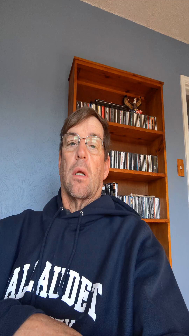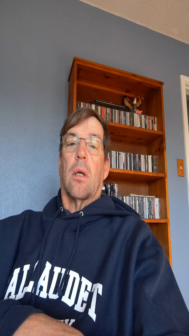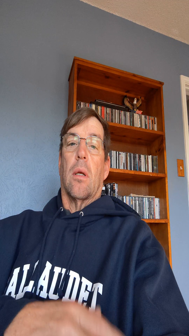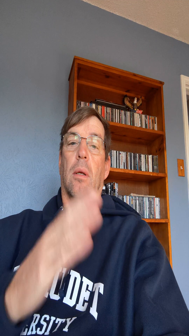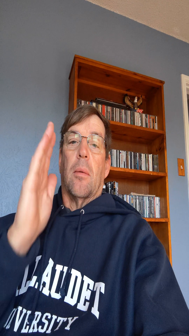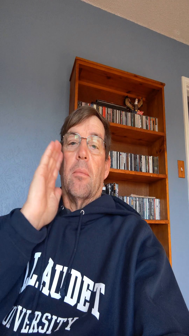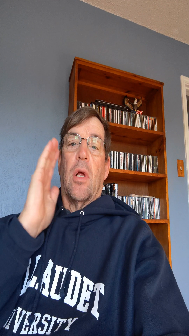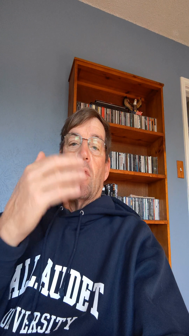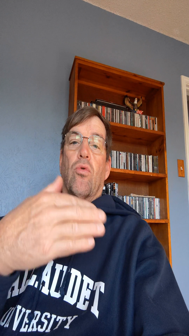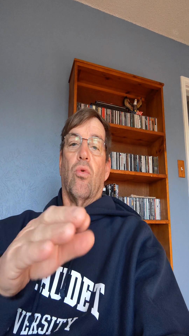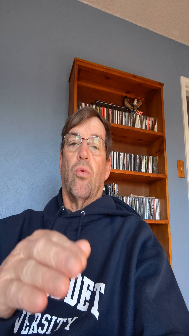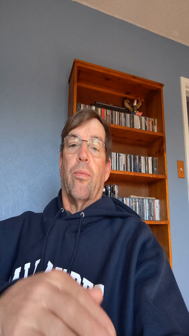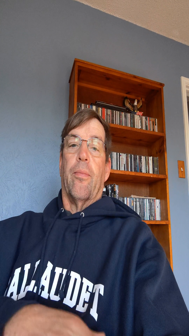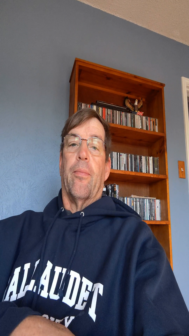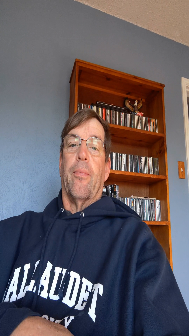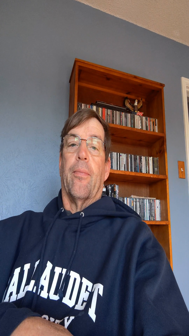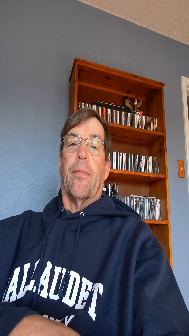bedroom